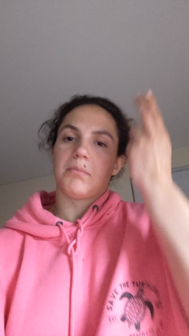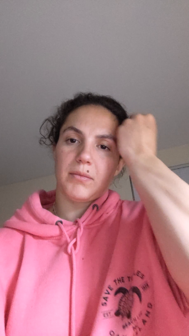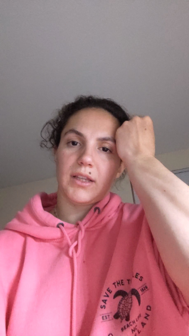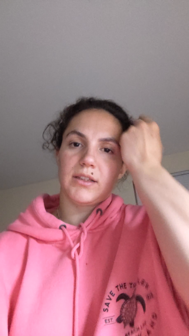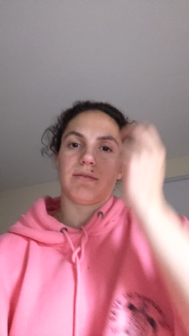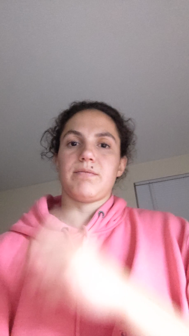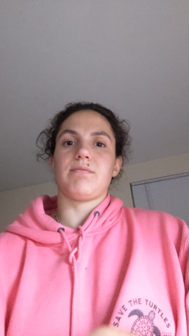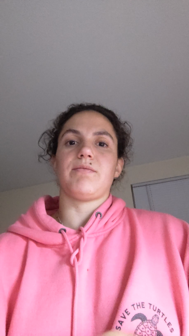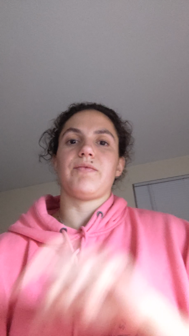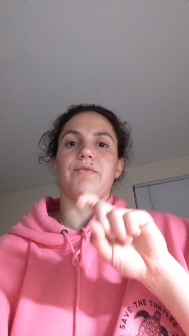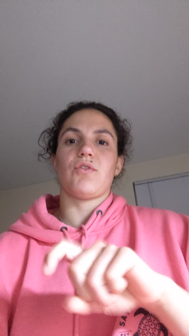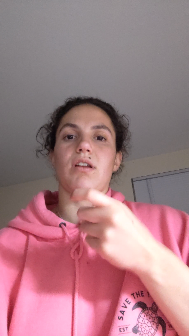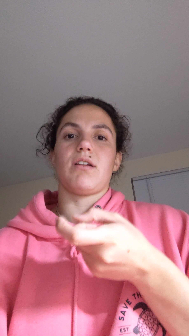friend